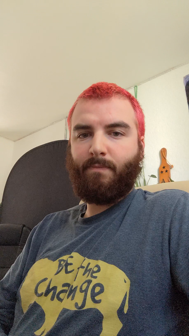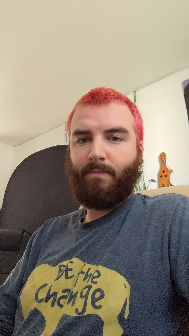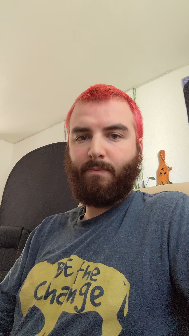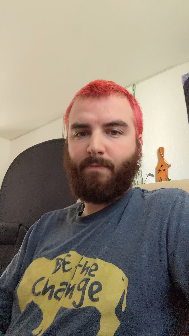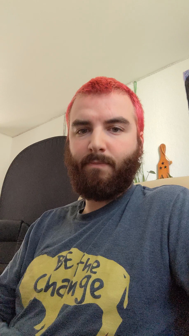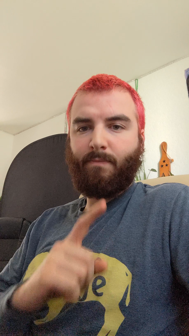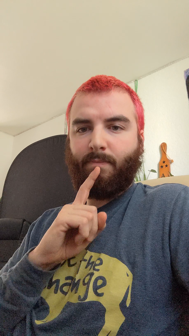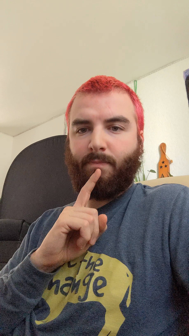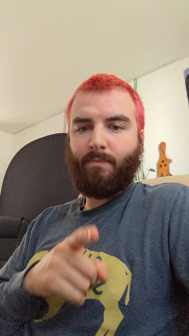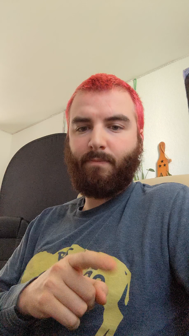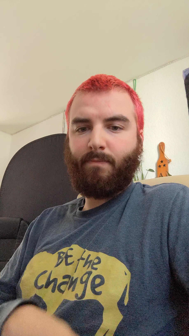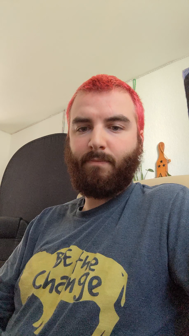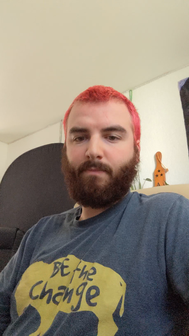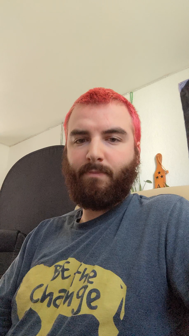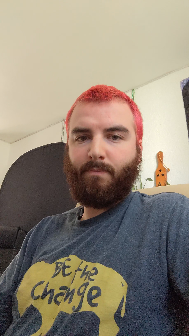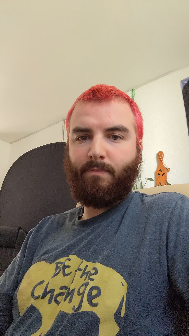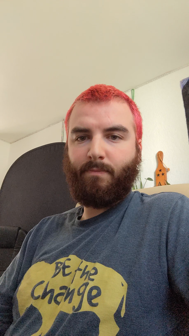is